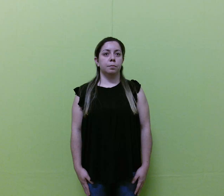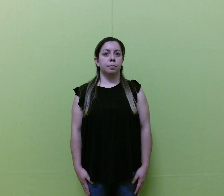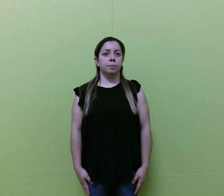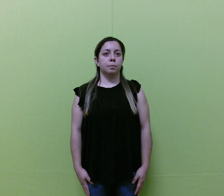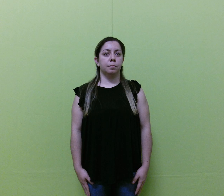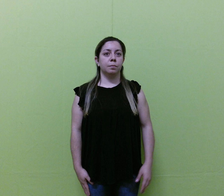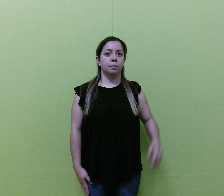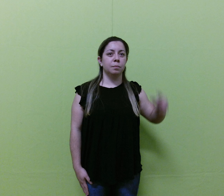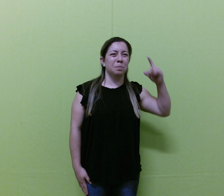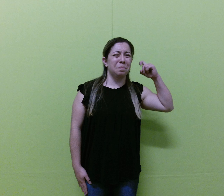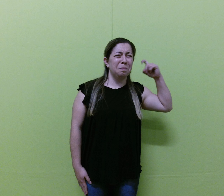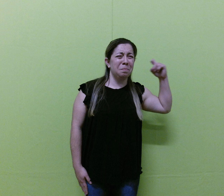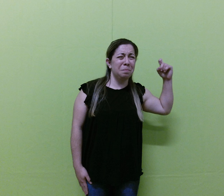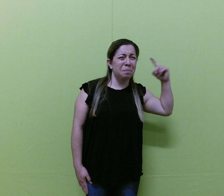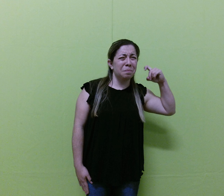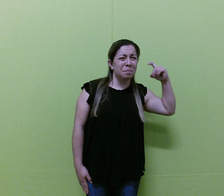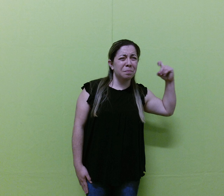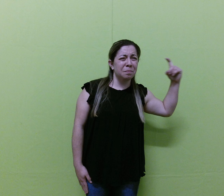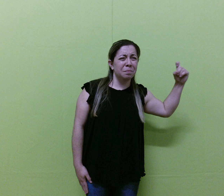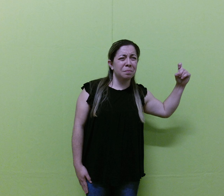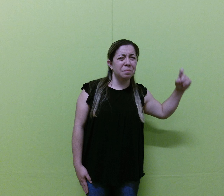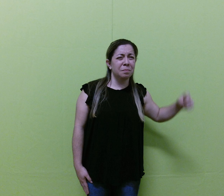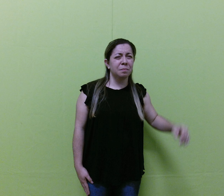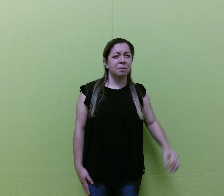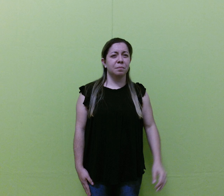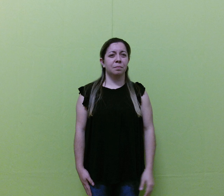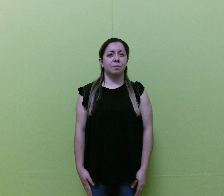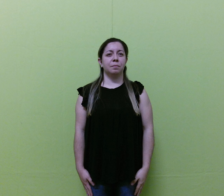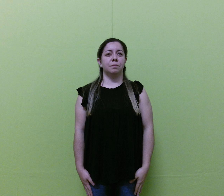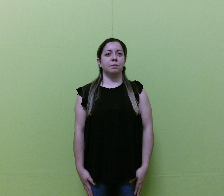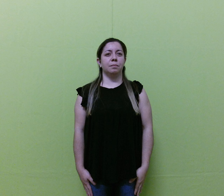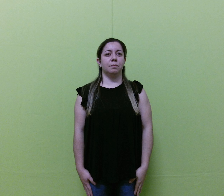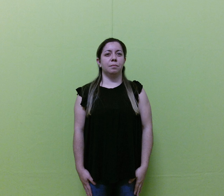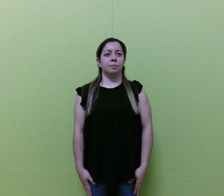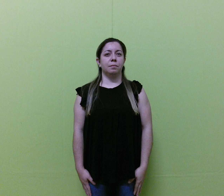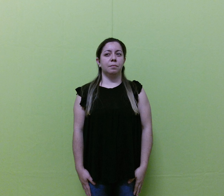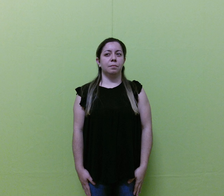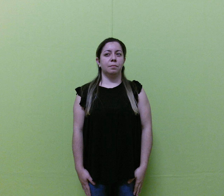barulho